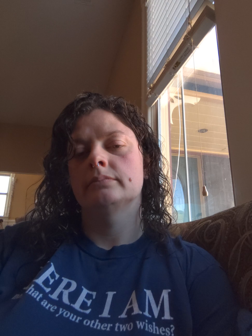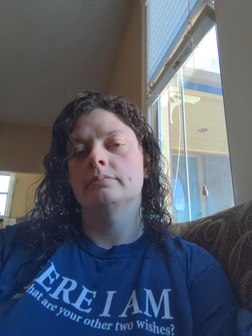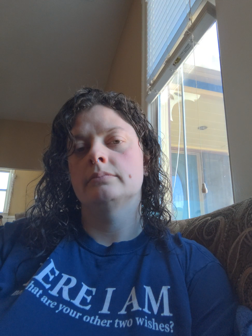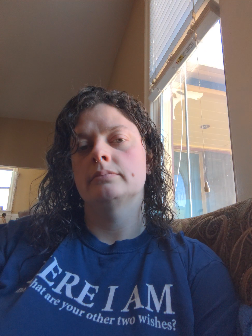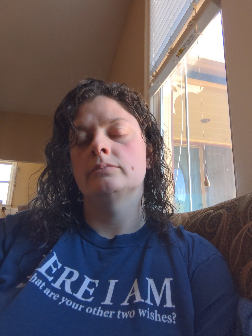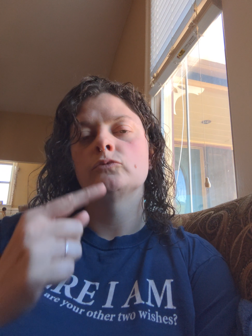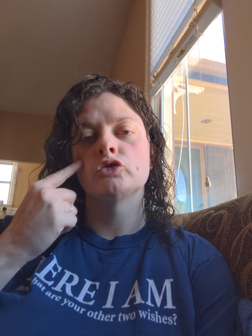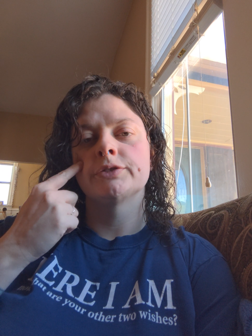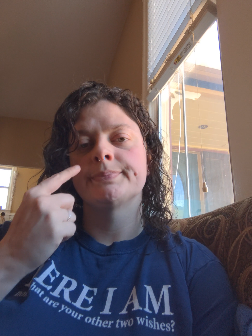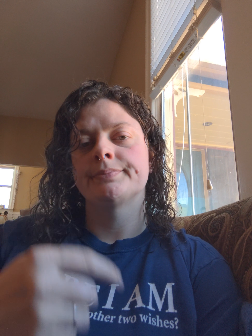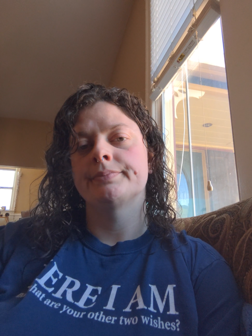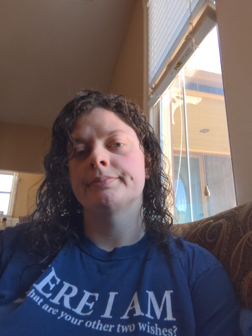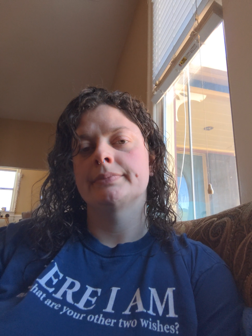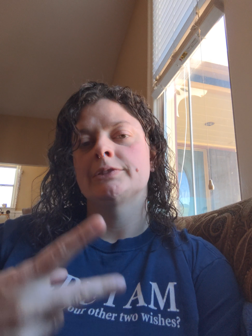cheek